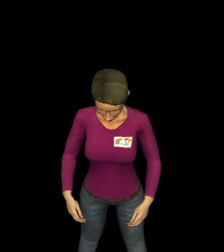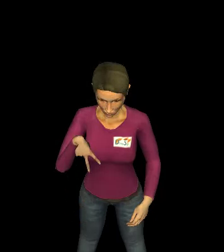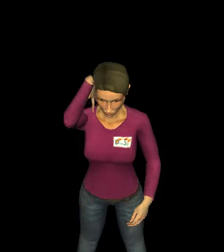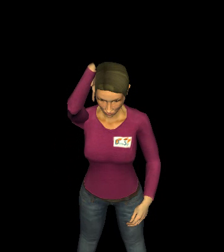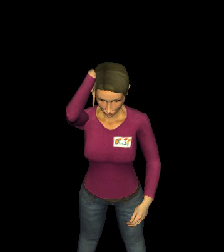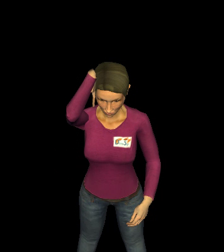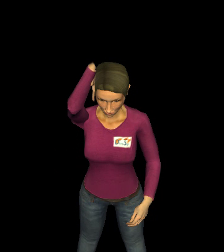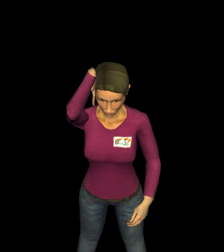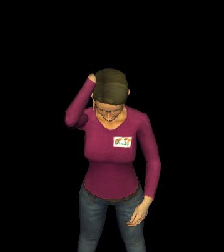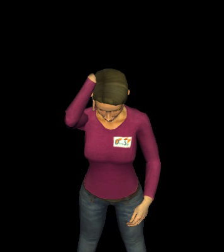كرز